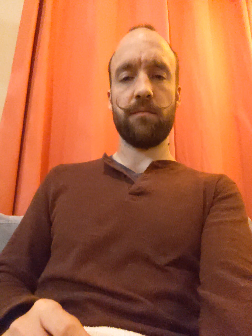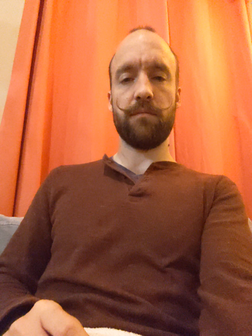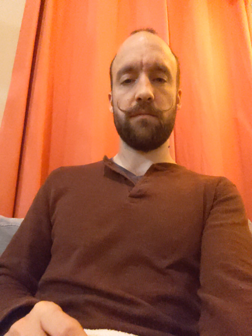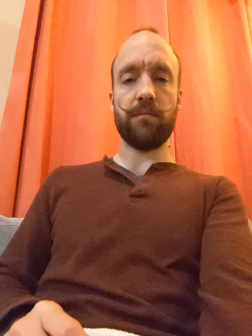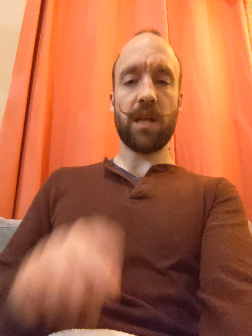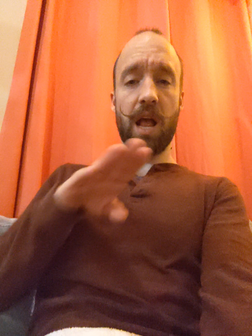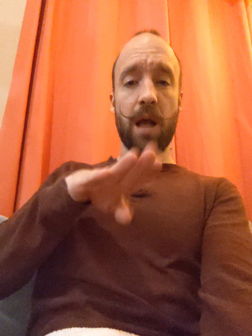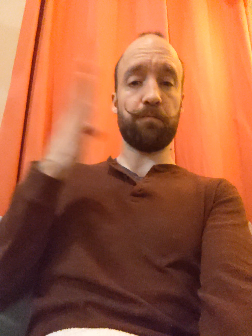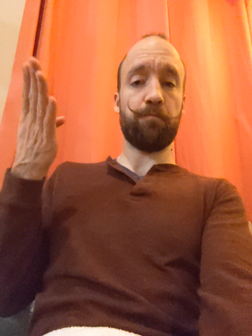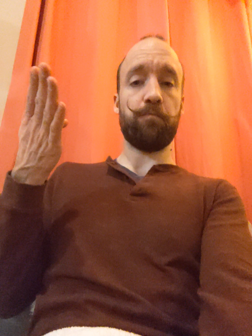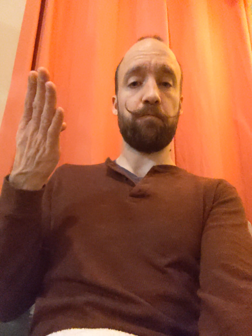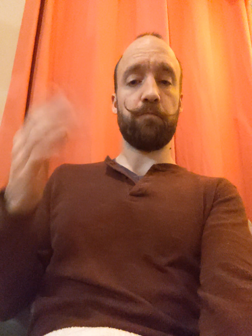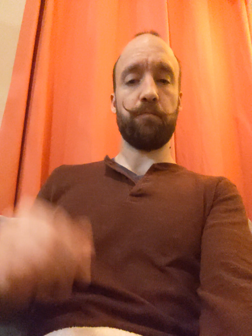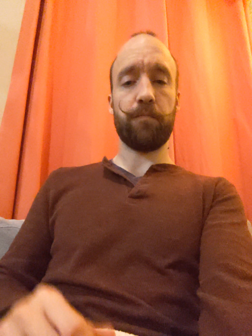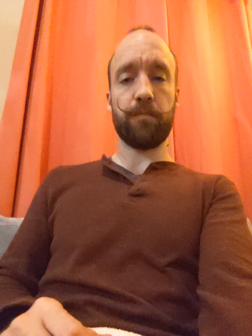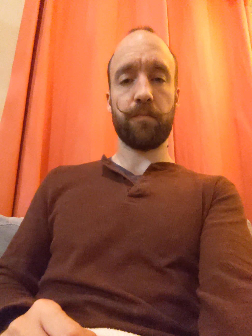open